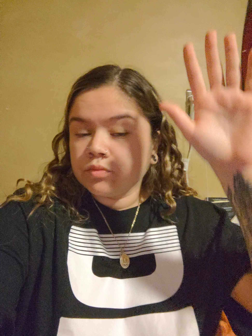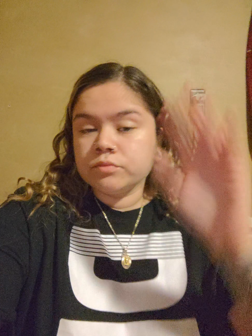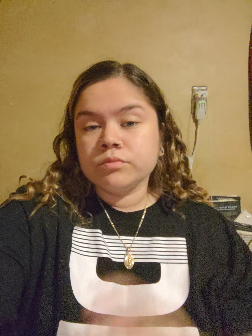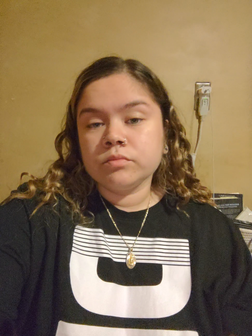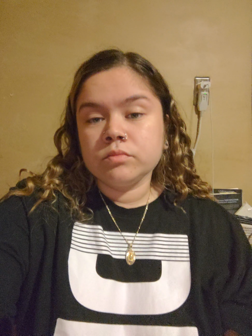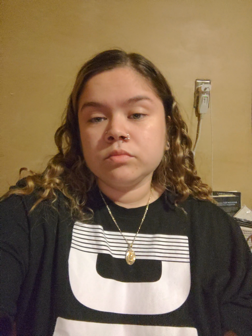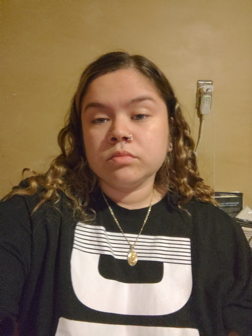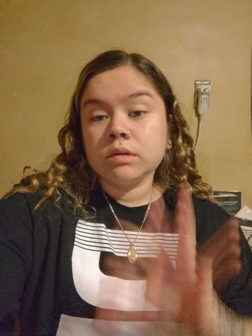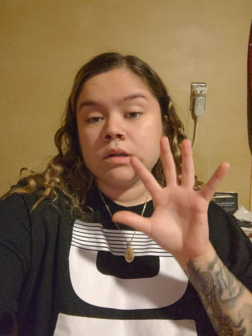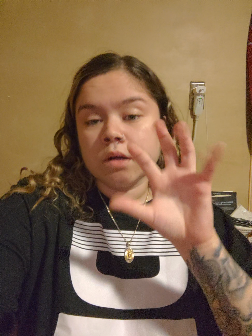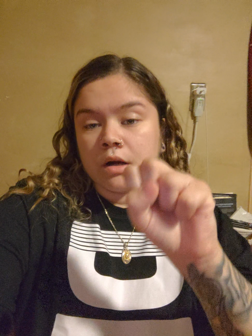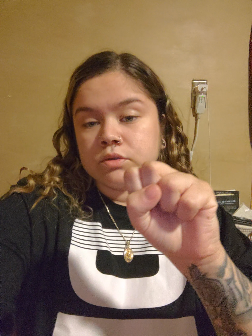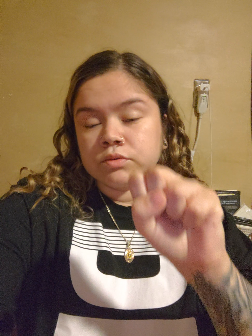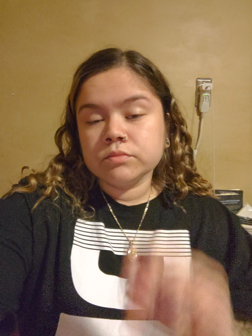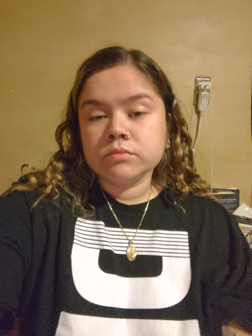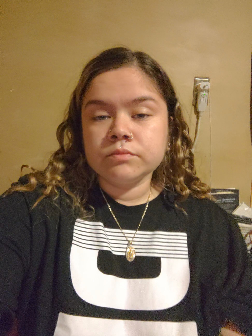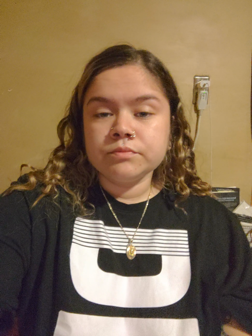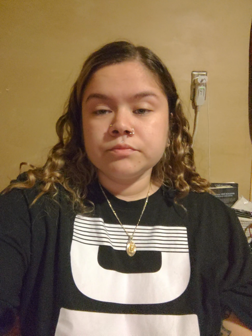catch